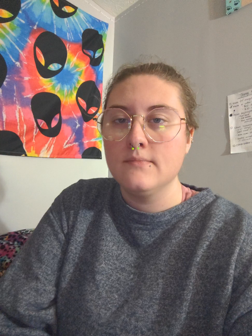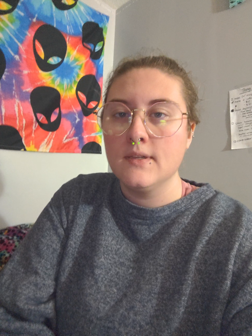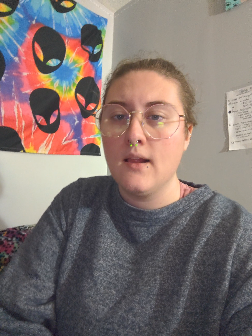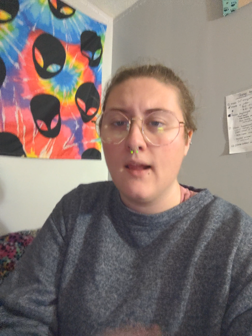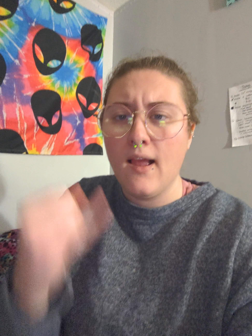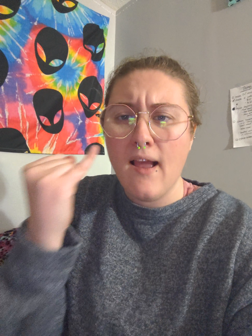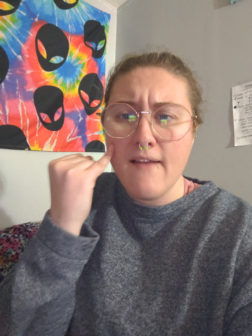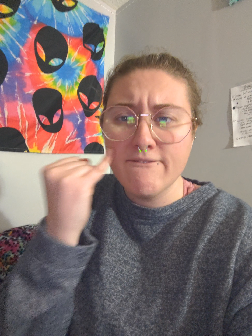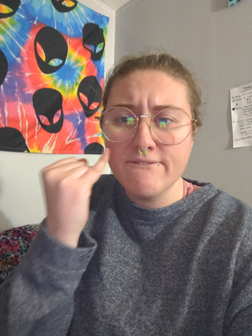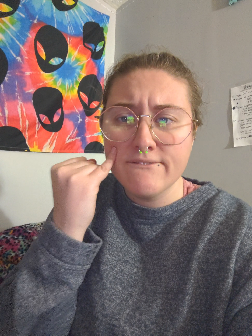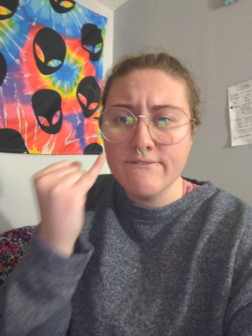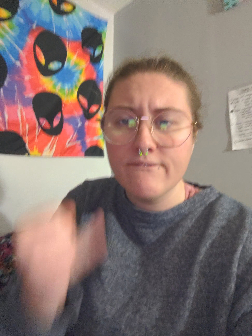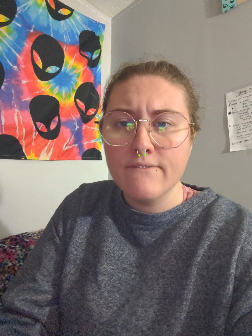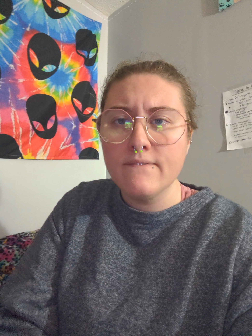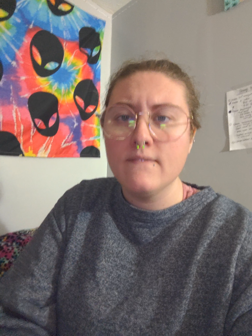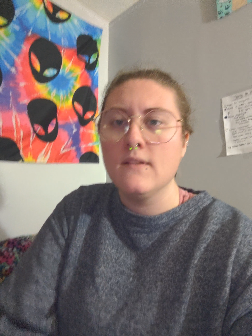if